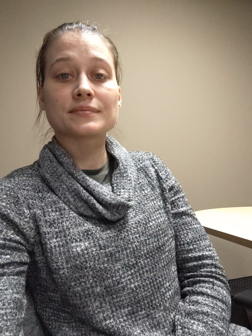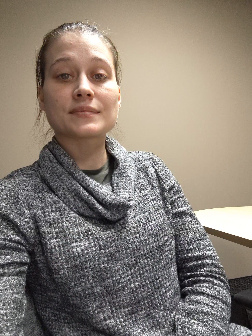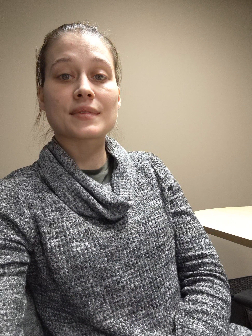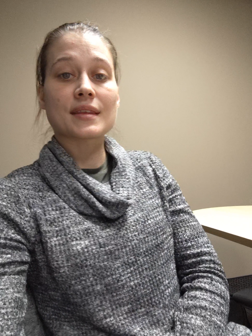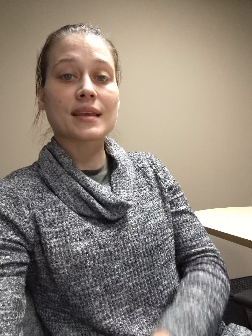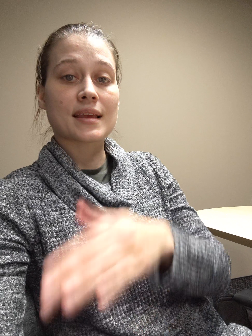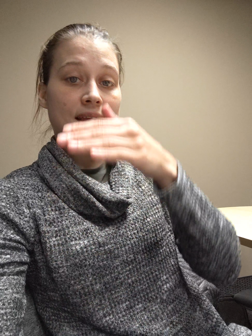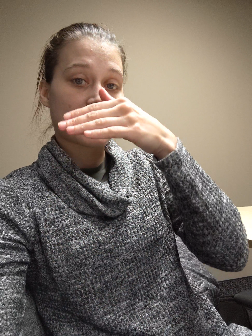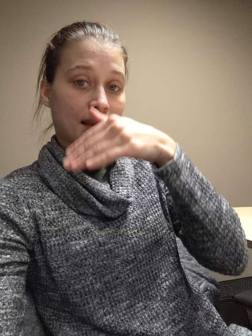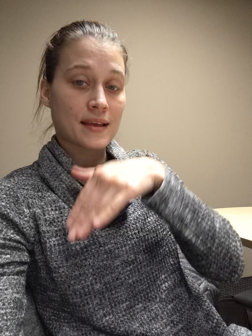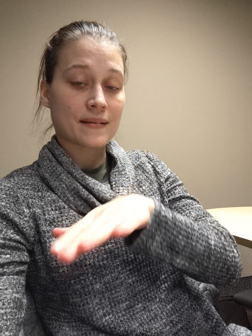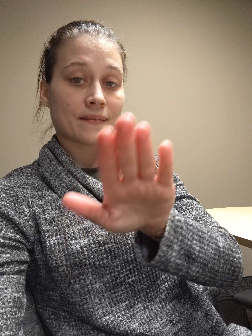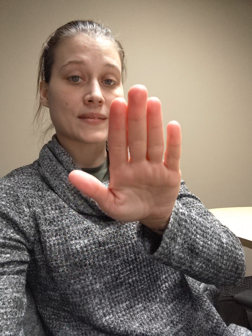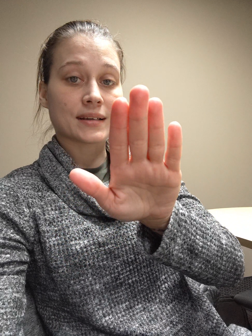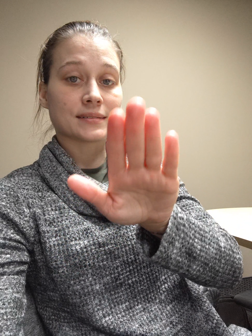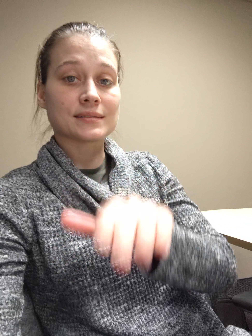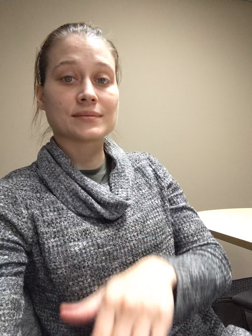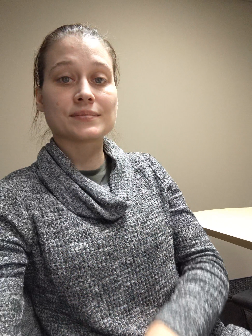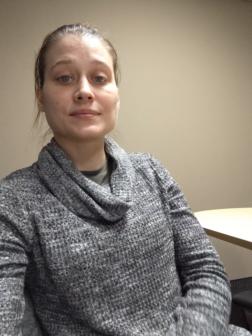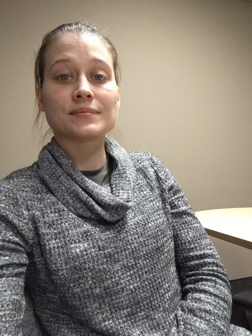elephant